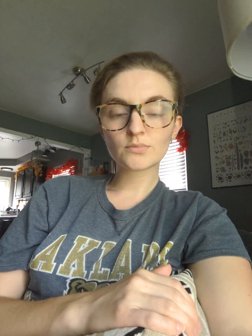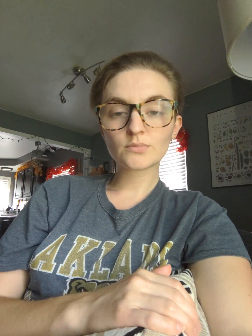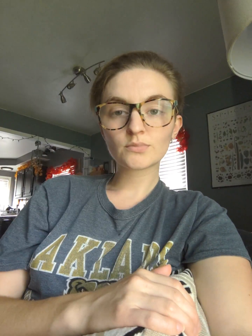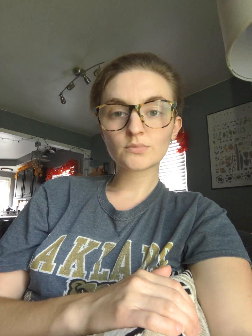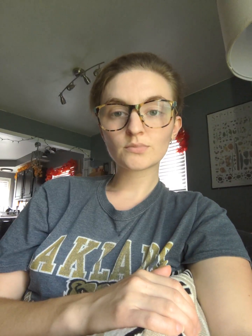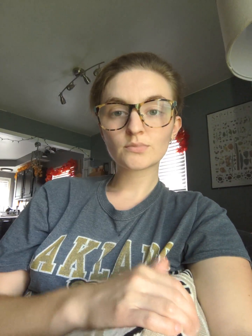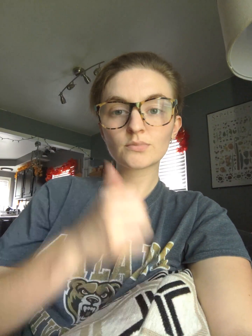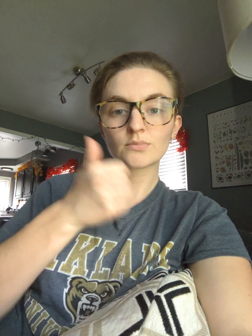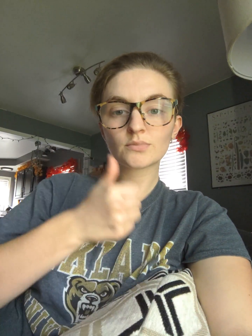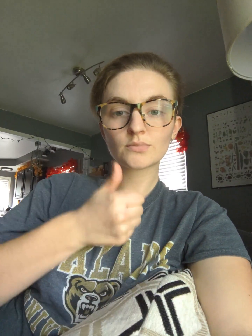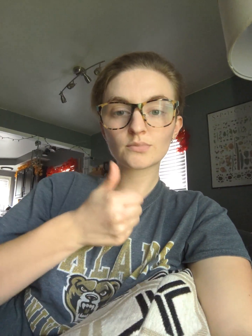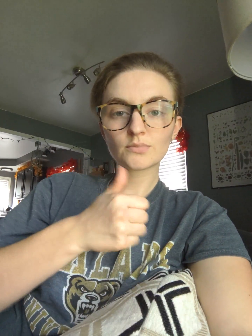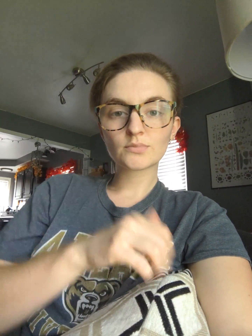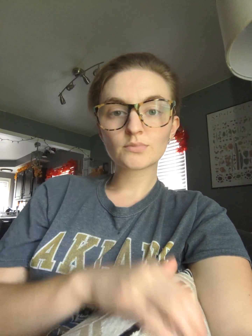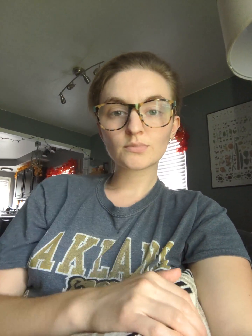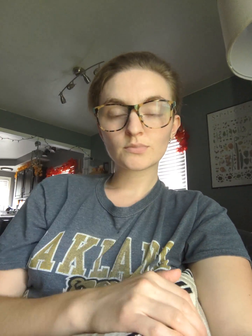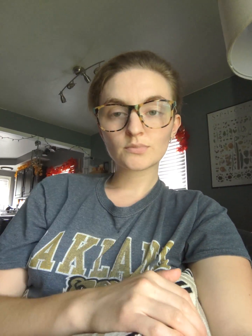help